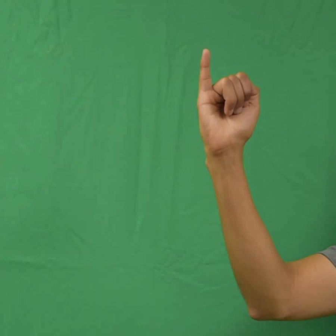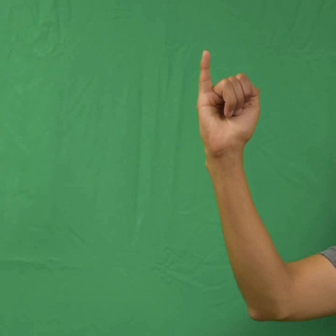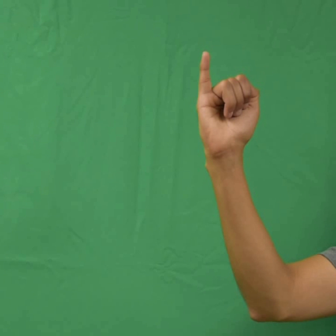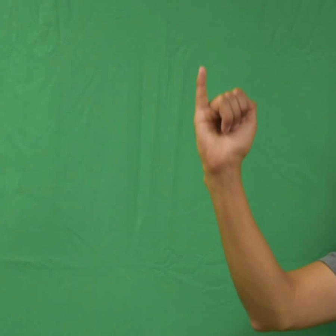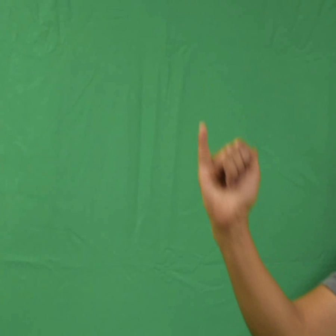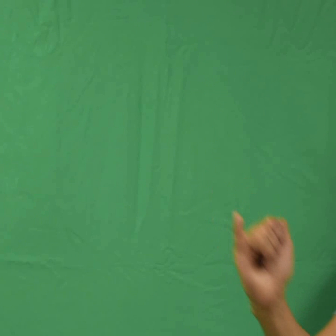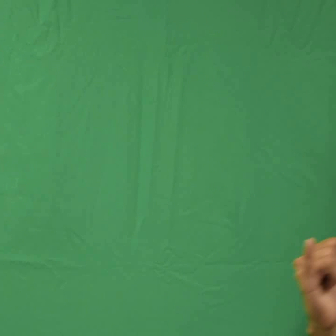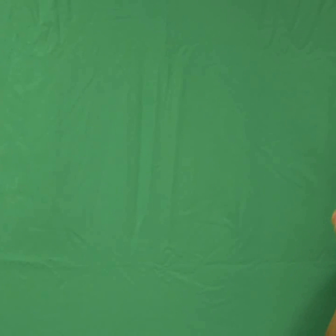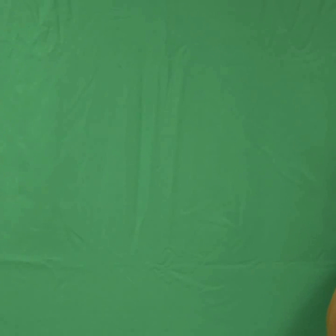J